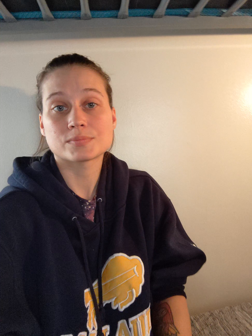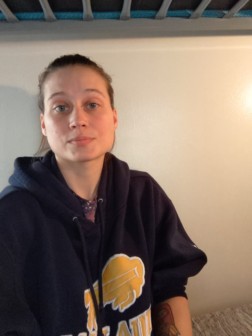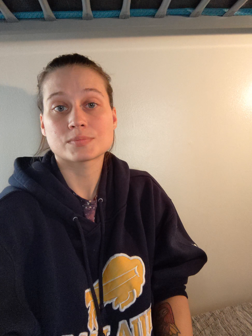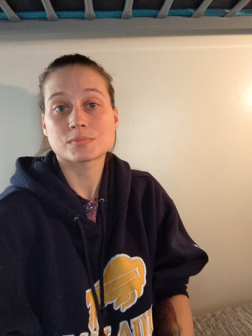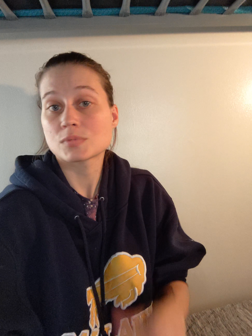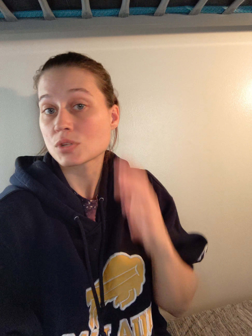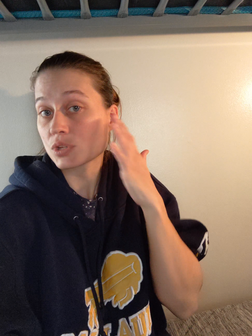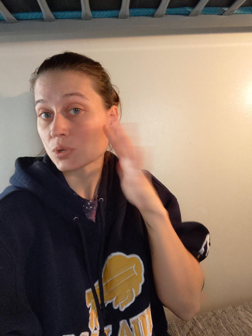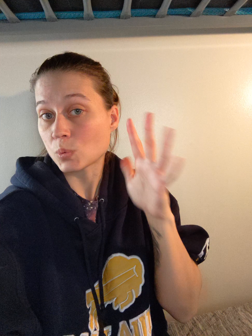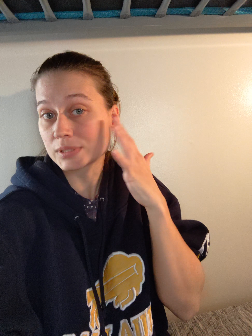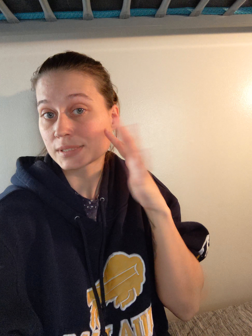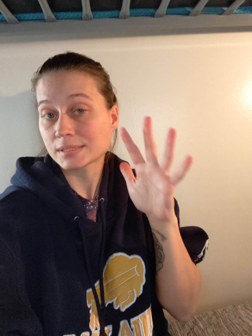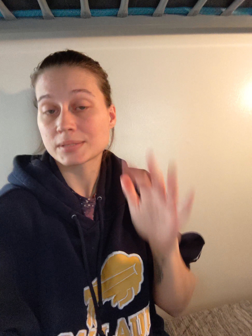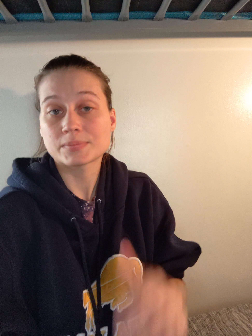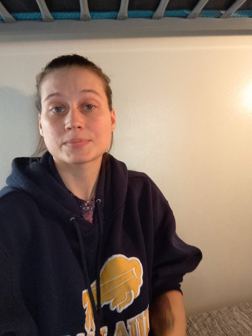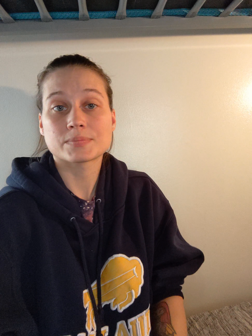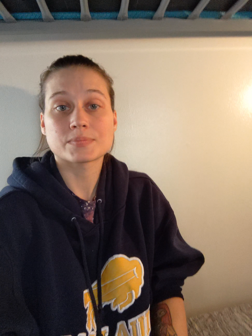noisy